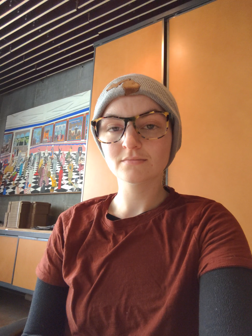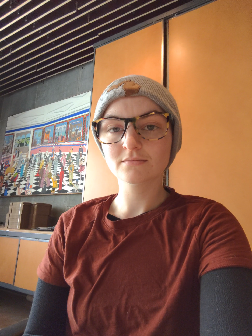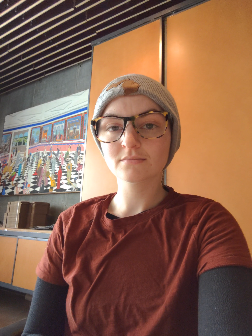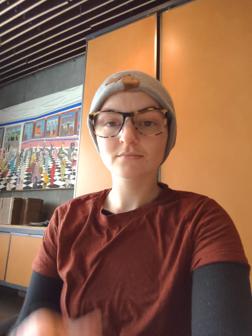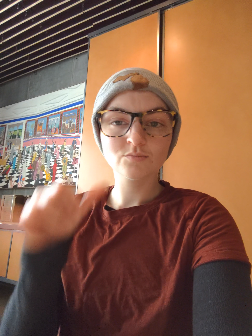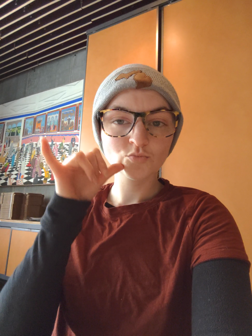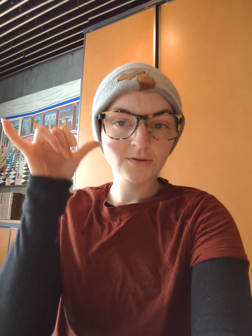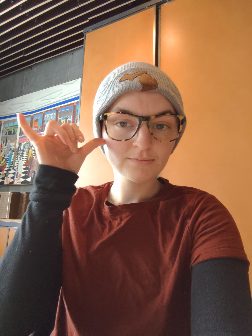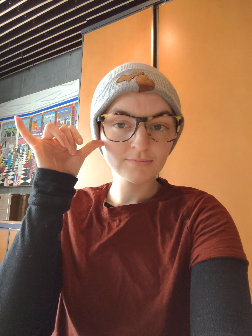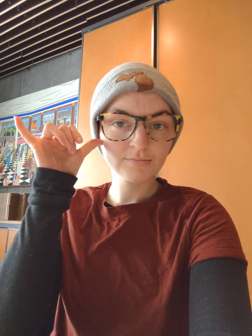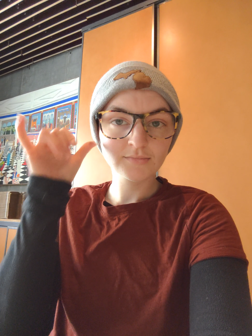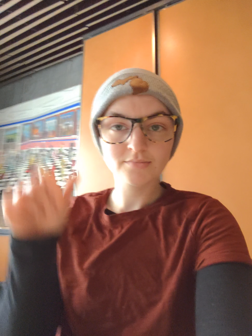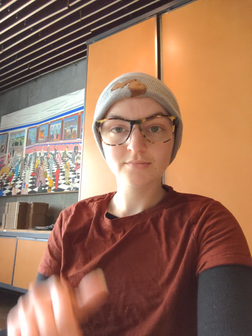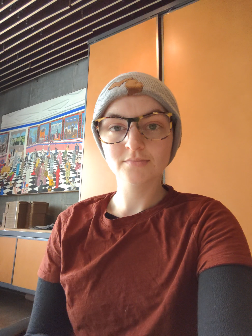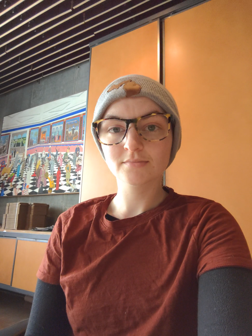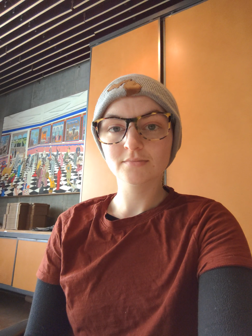yesterday